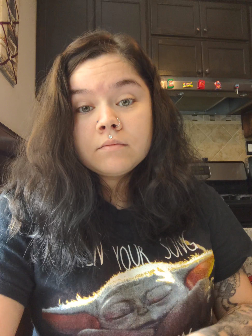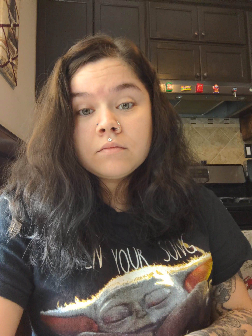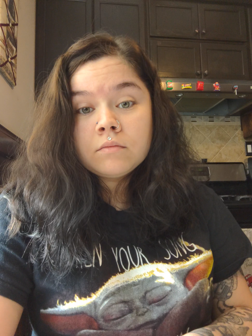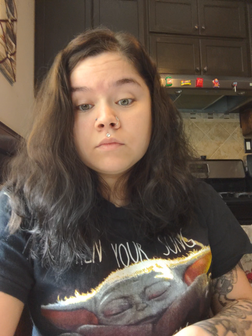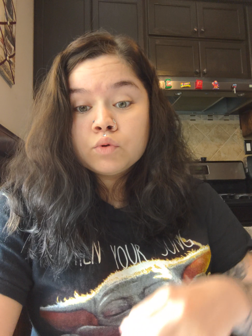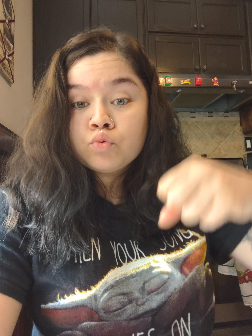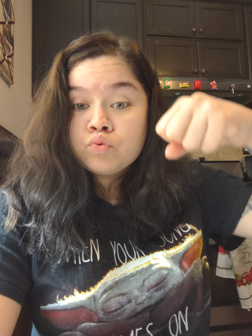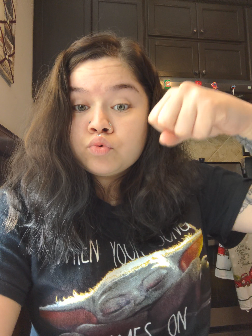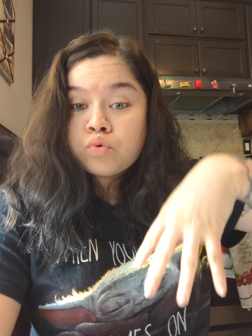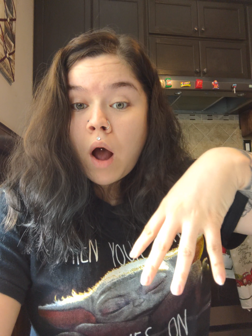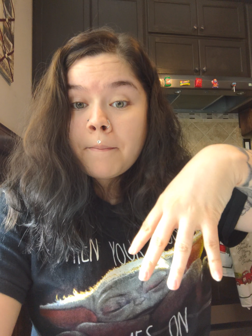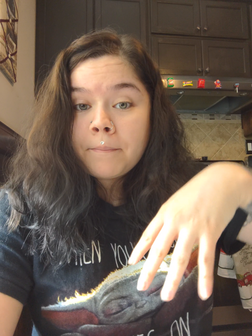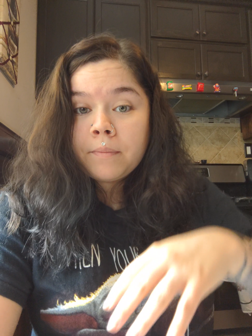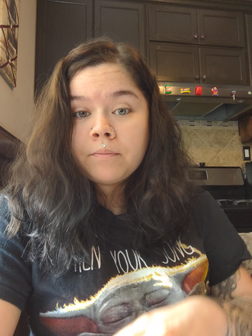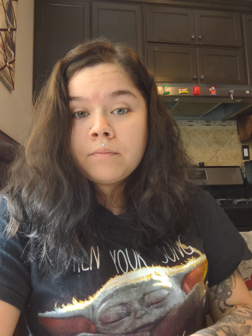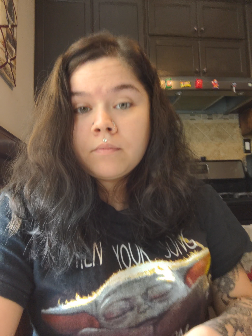drop